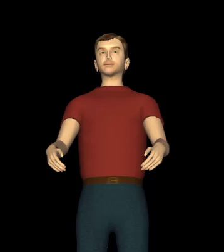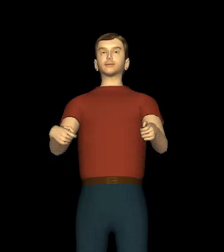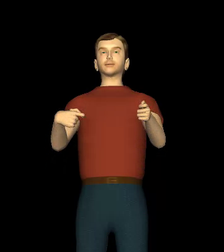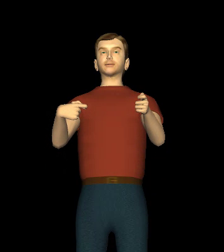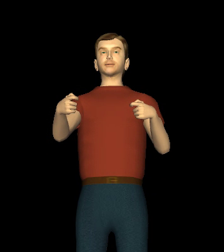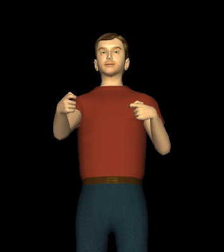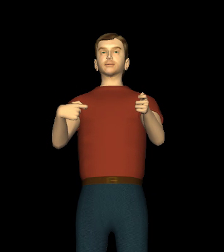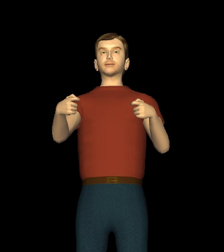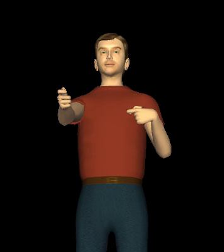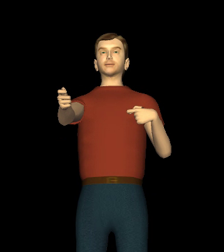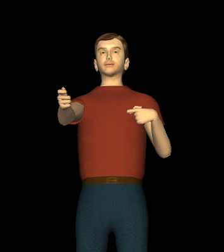سوق